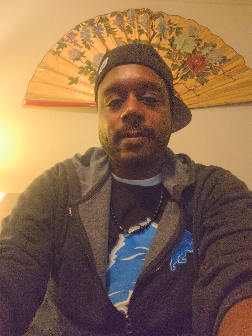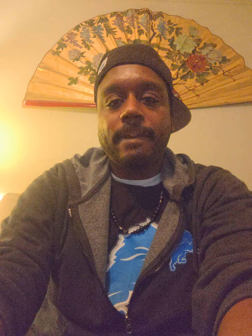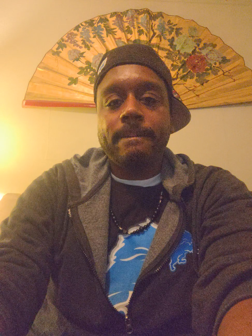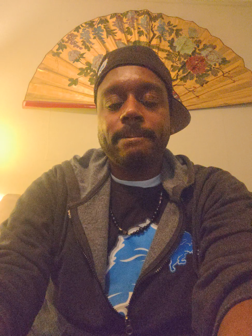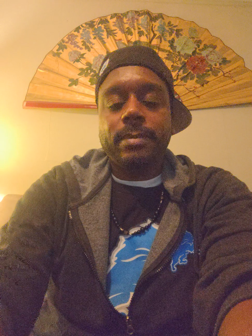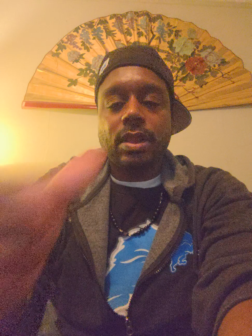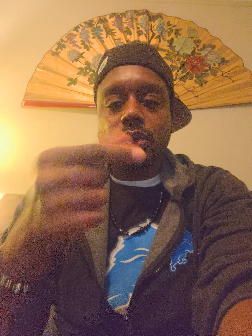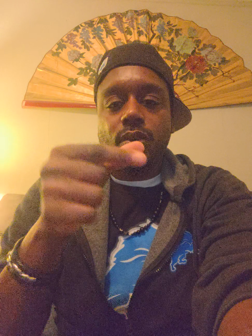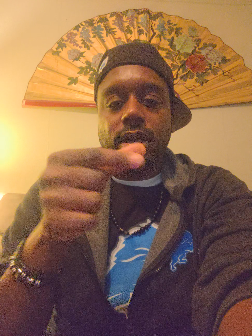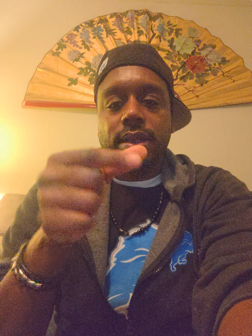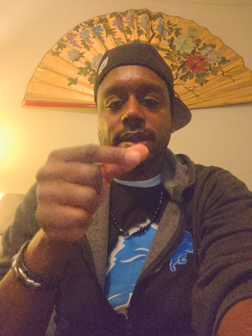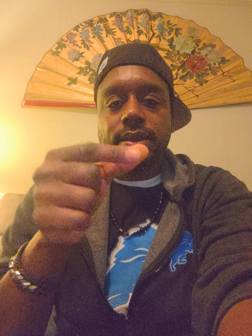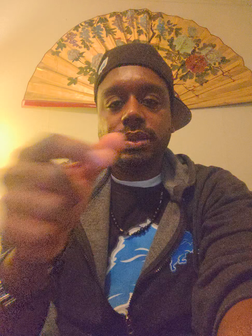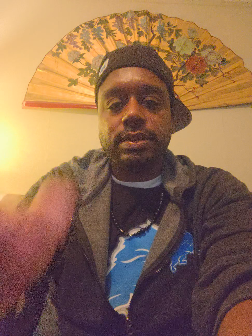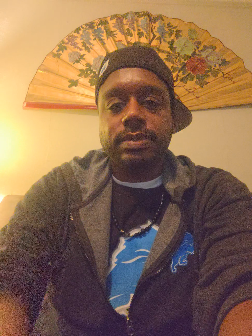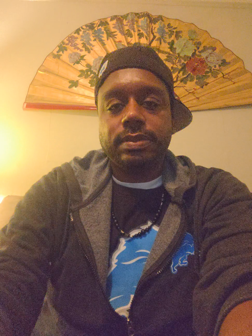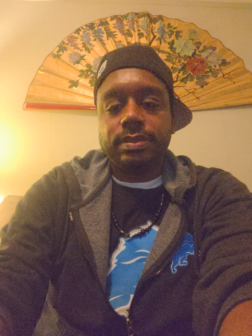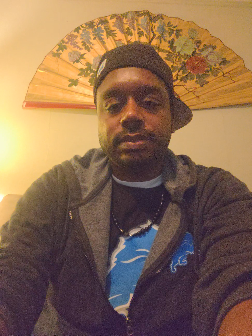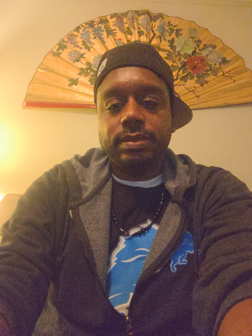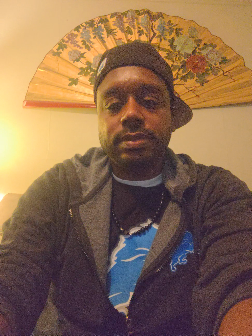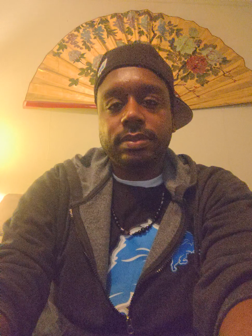green